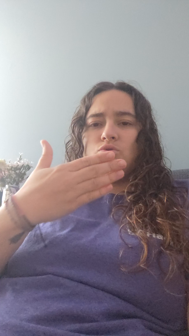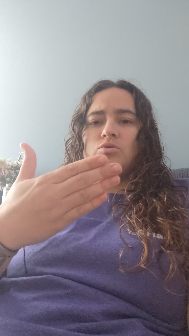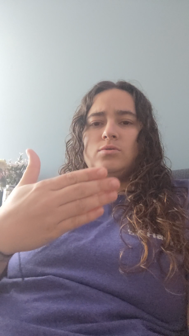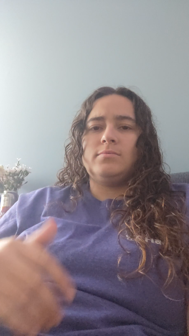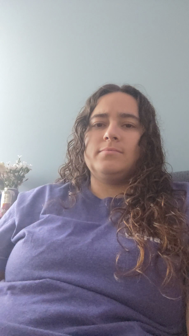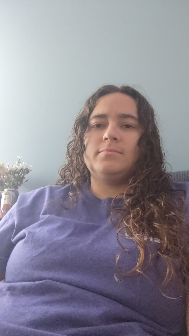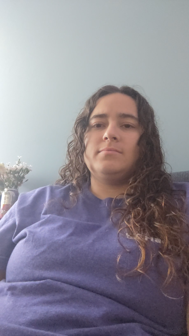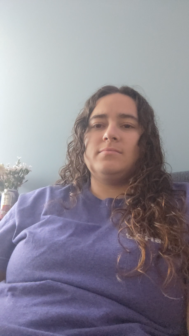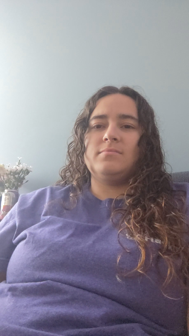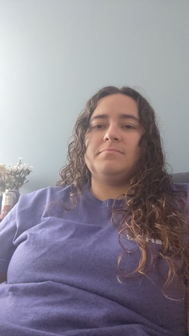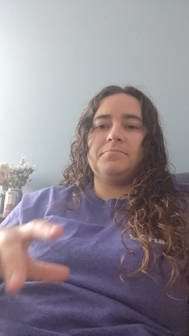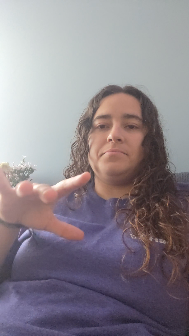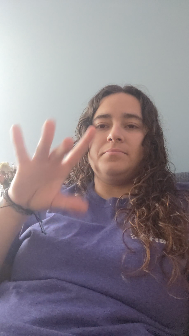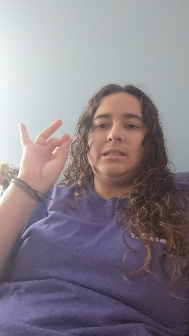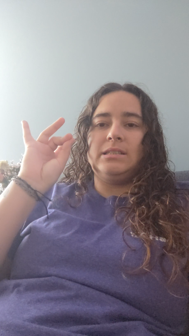pick